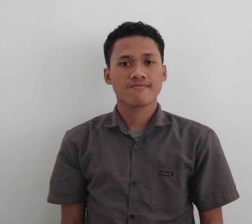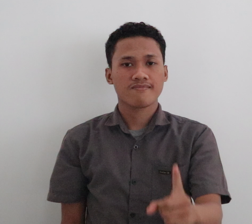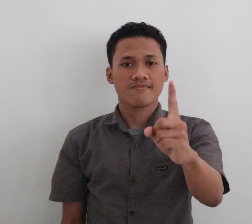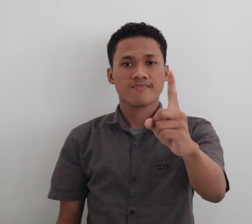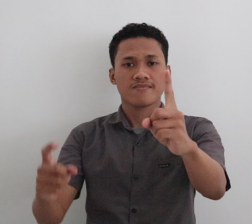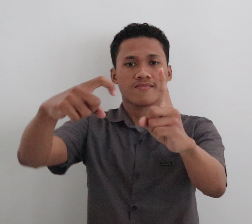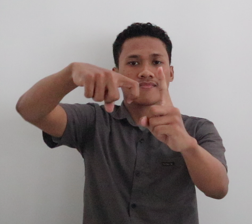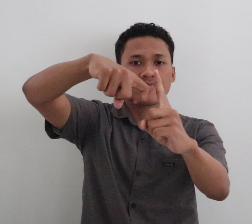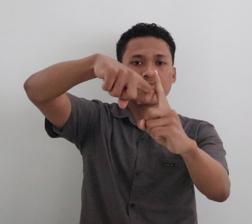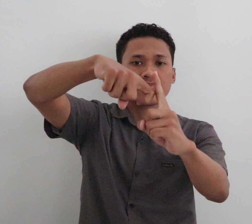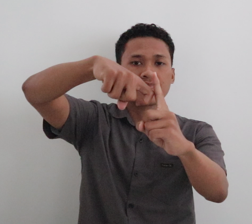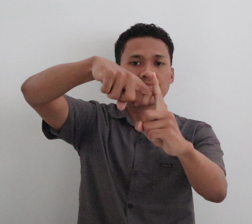K